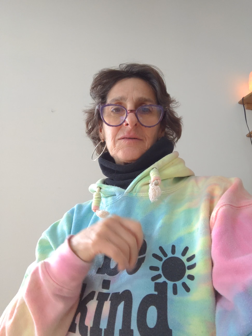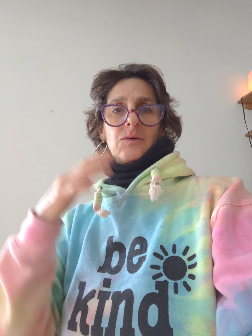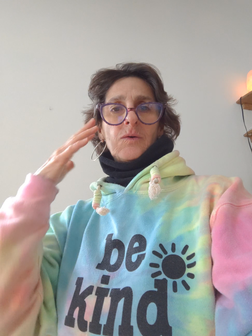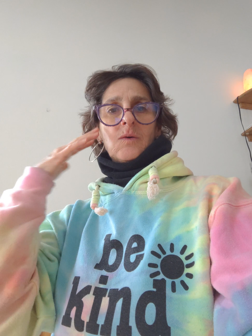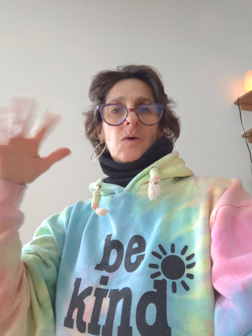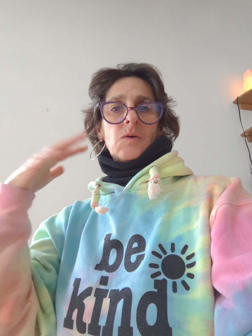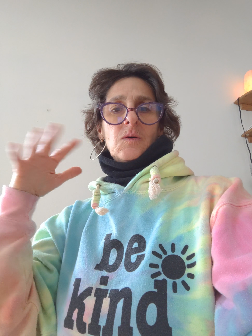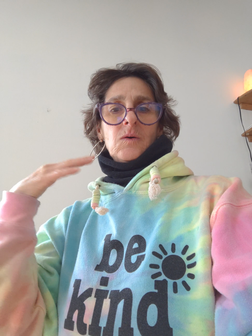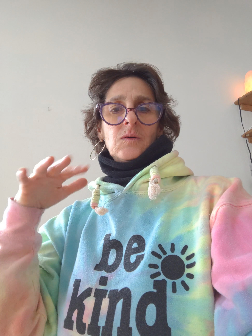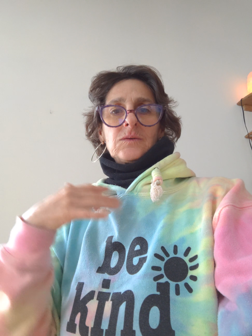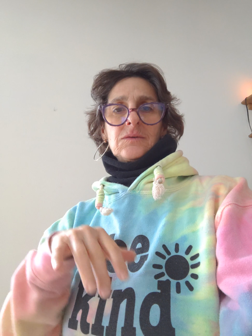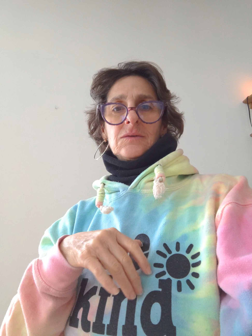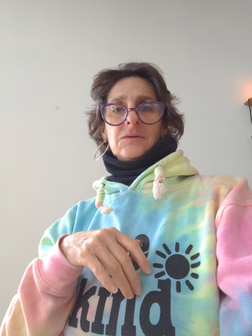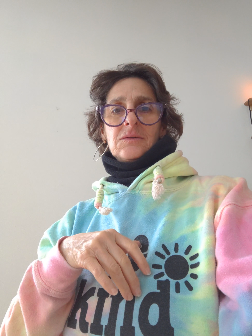noisy